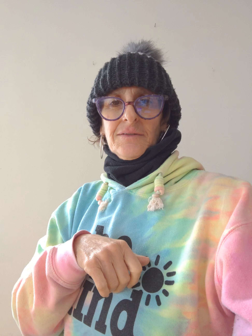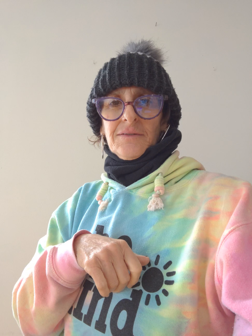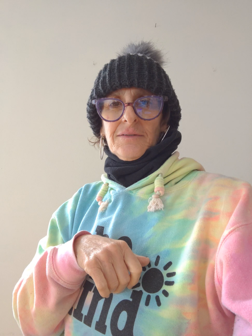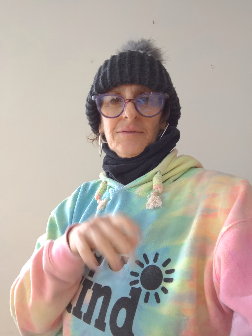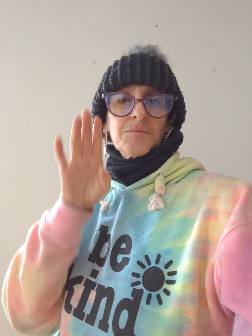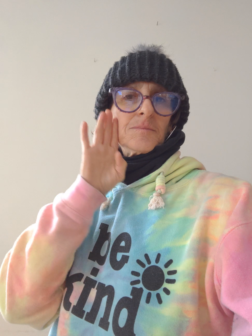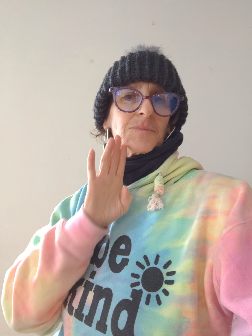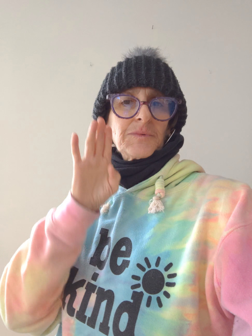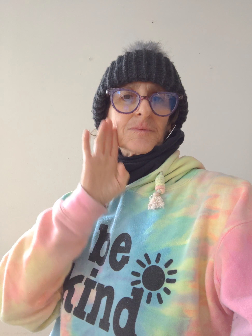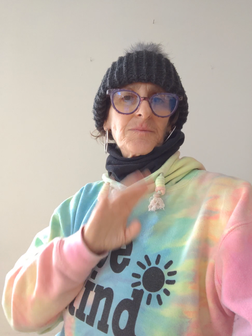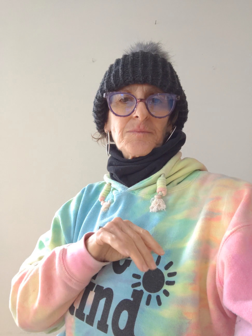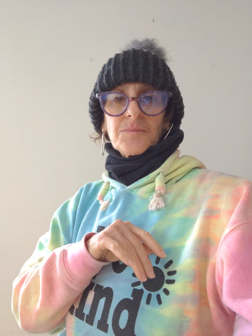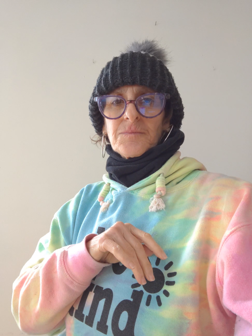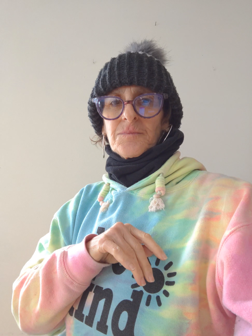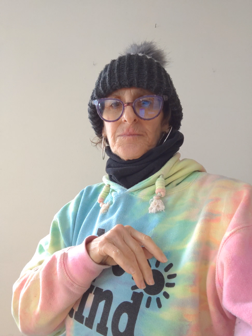brown